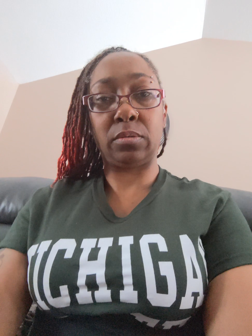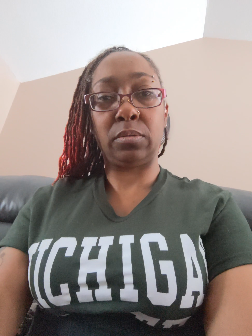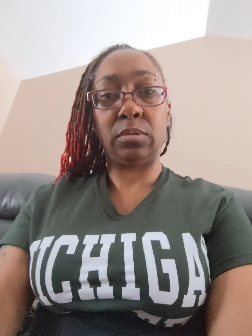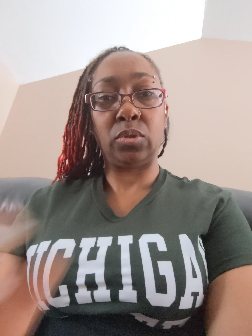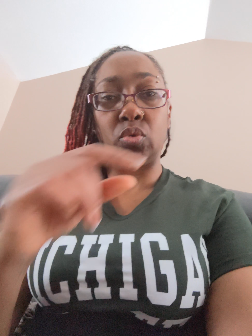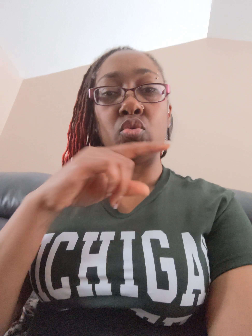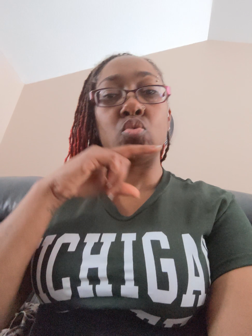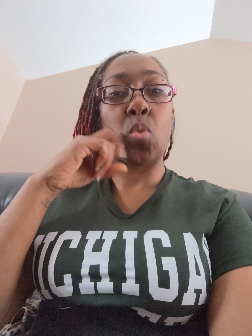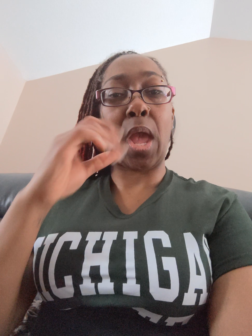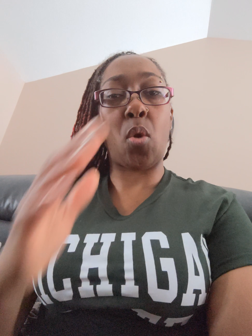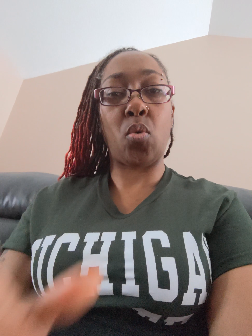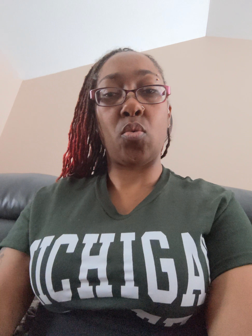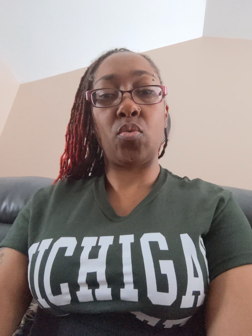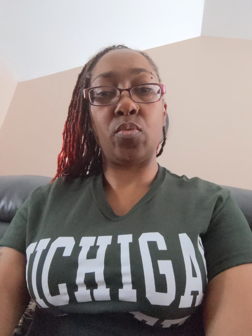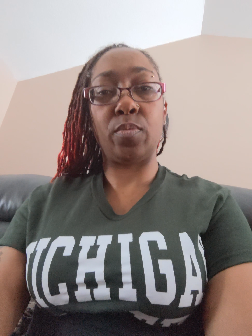dryer